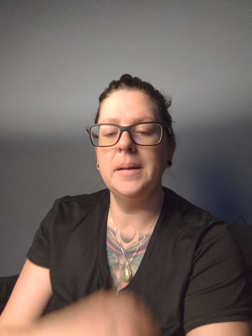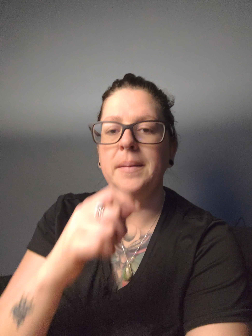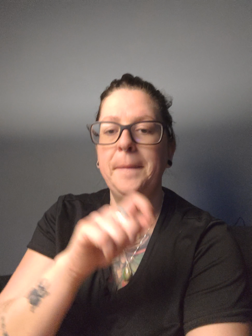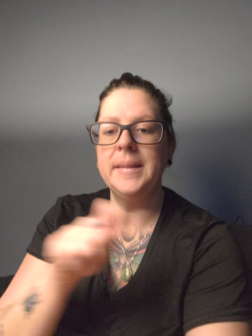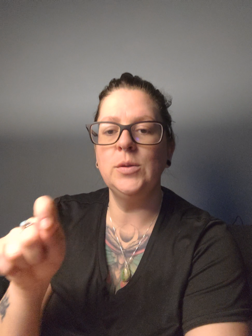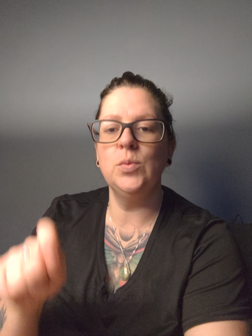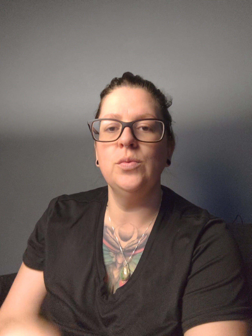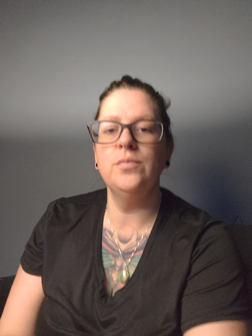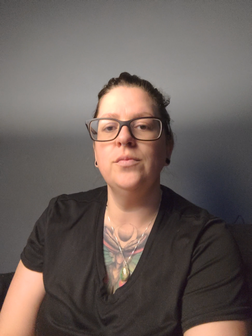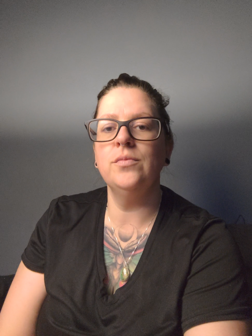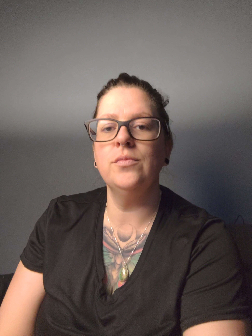pencil